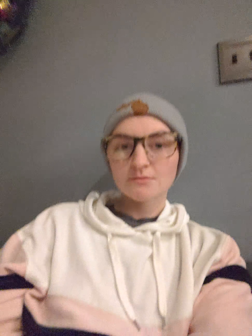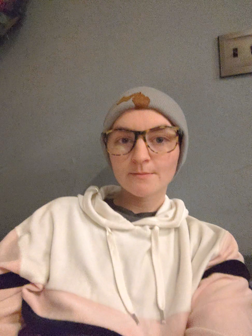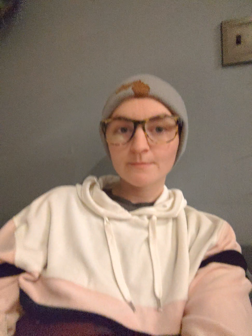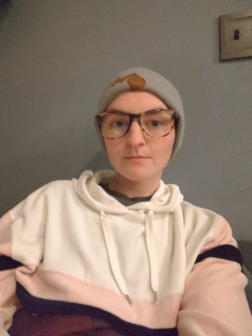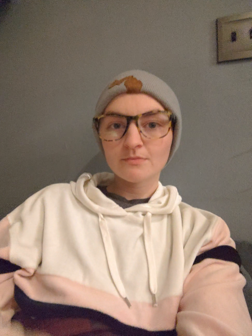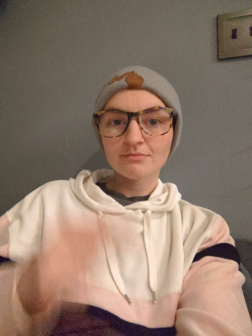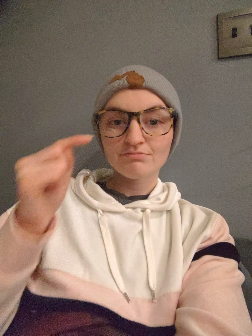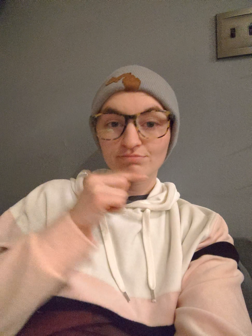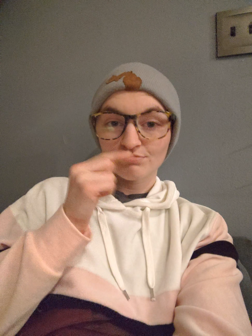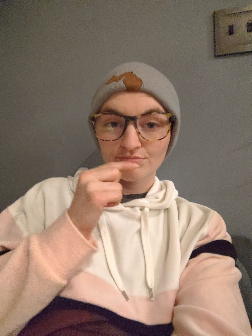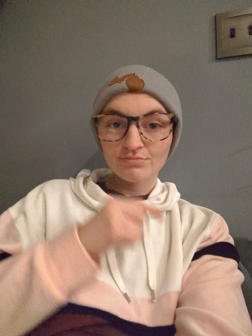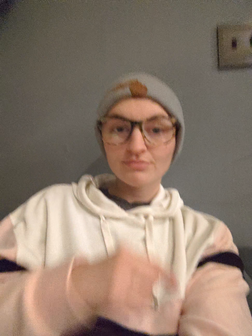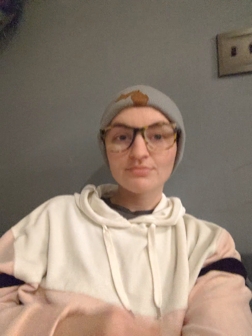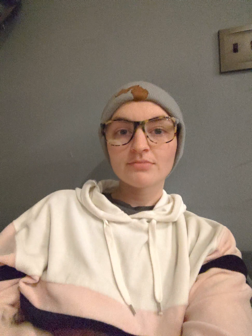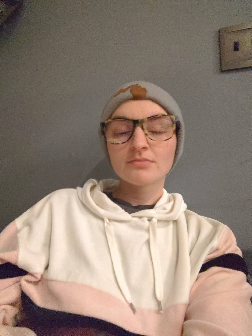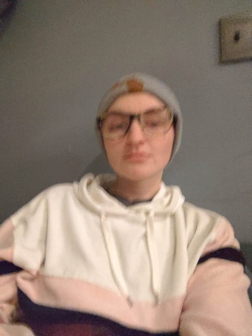toothbrush